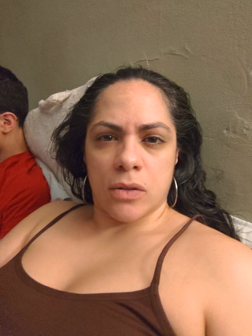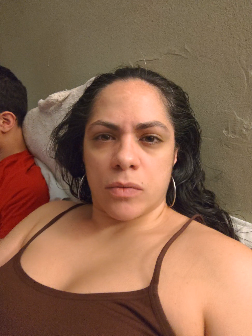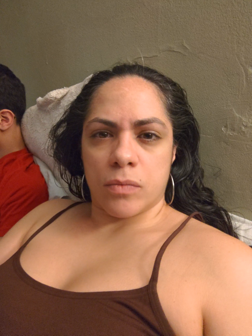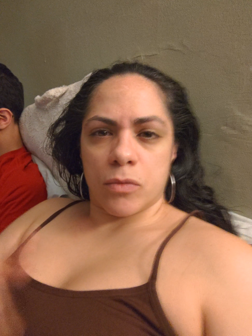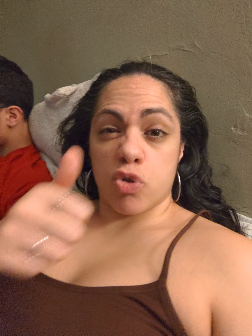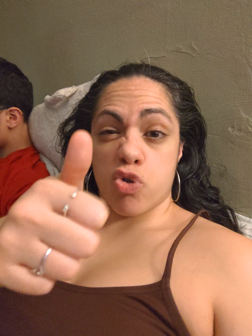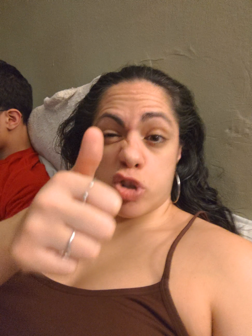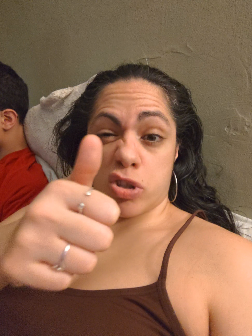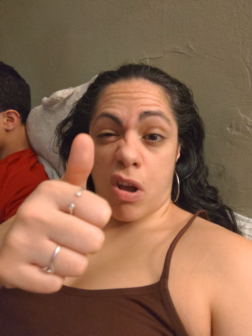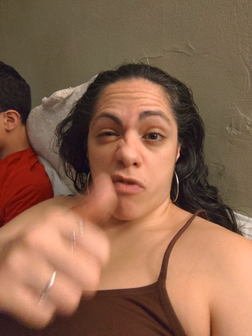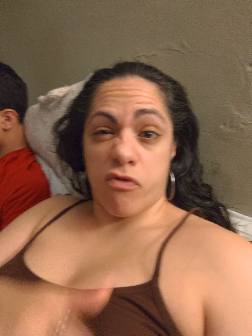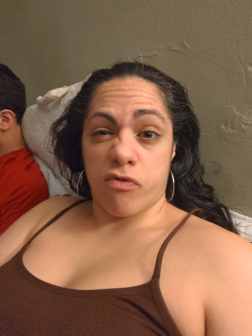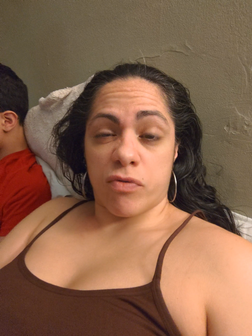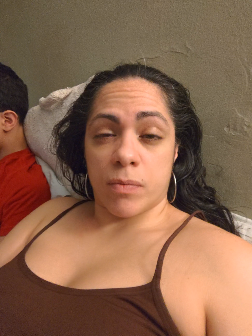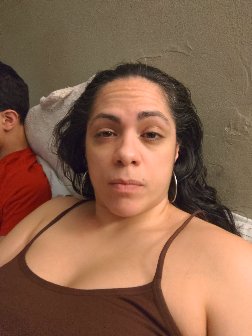yourself